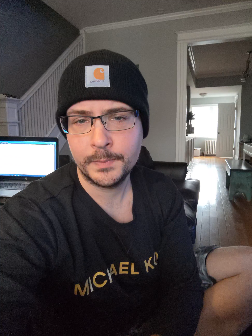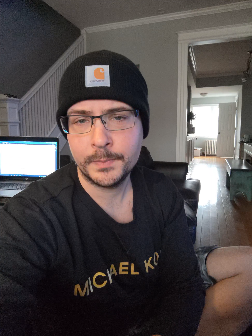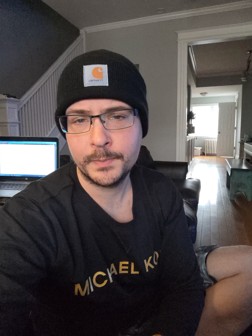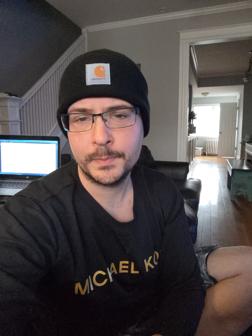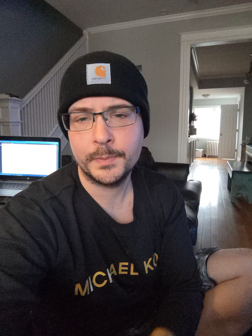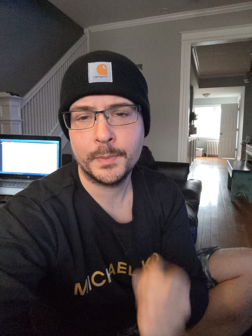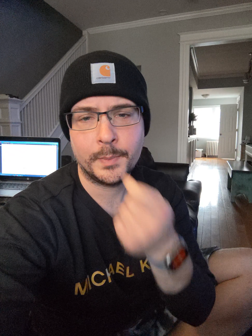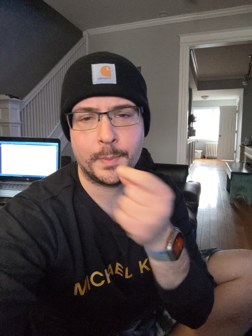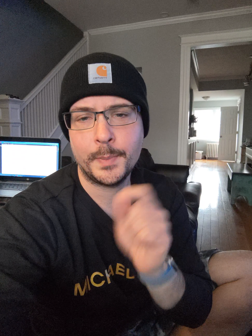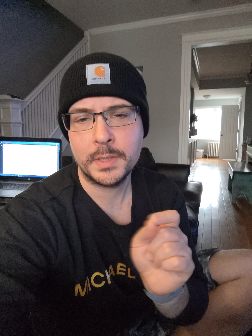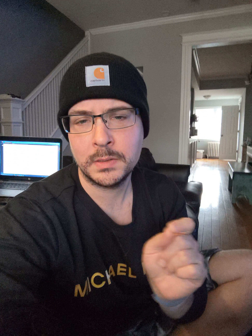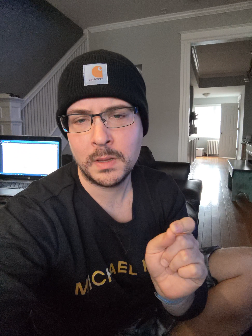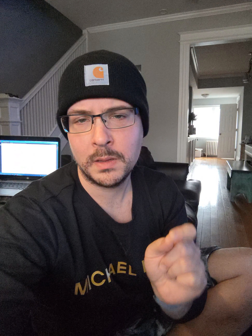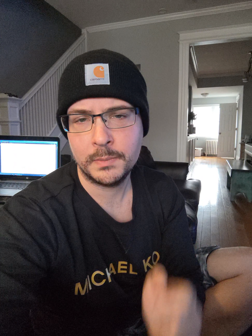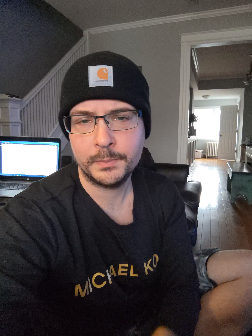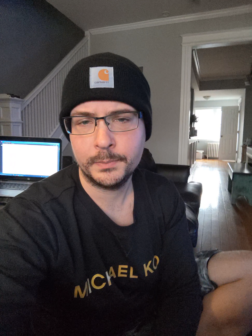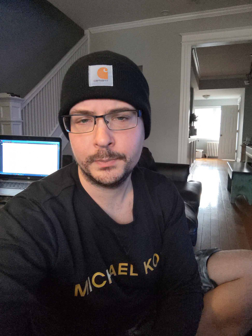pencil